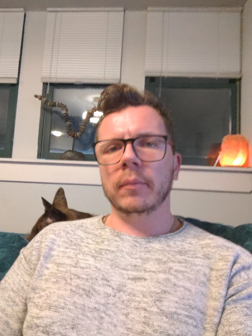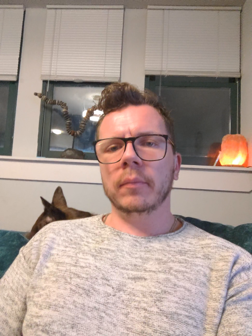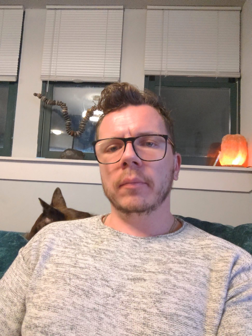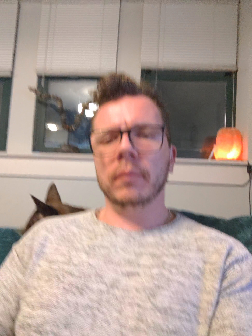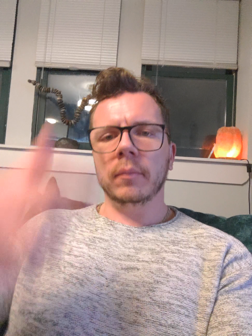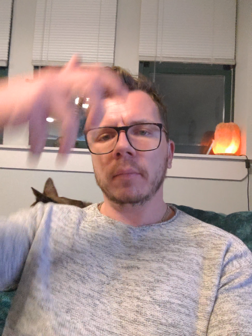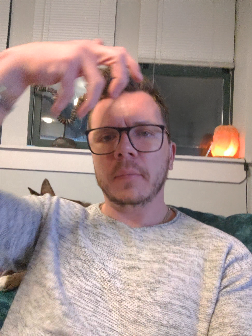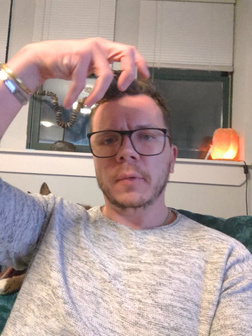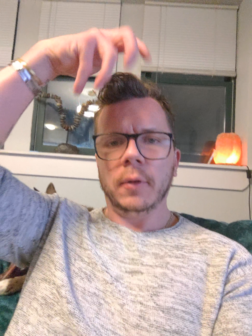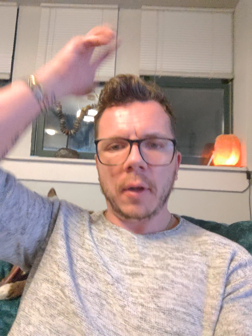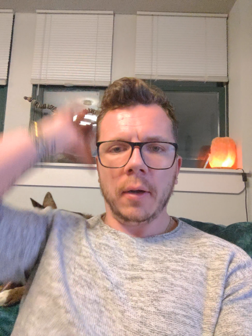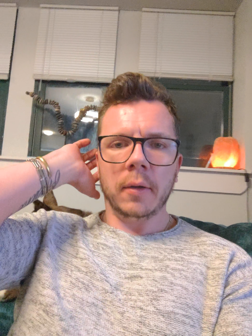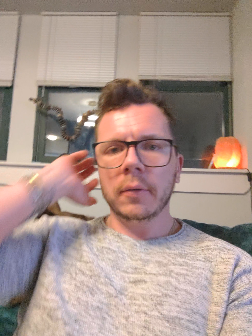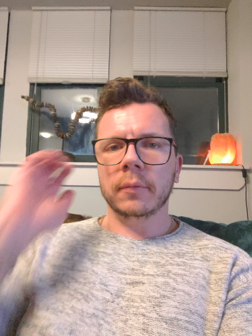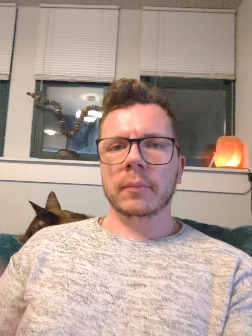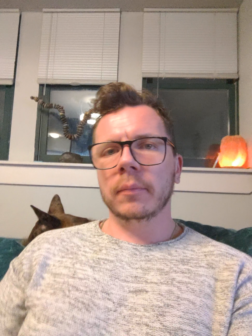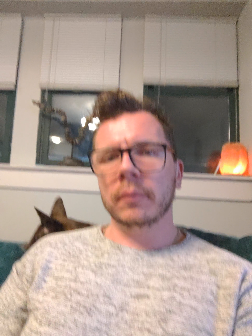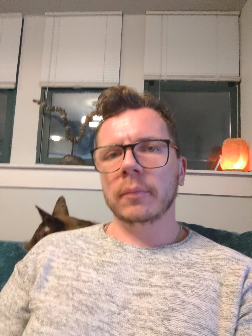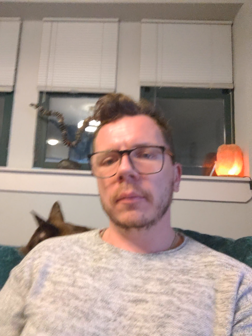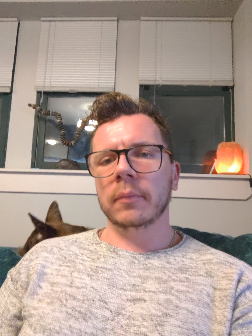lion